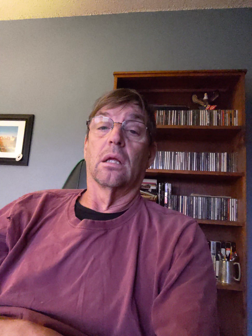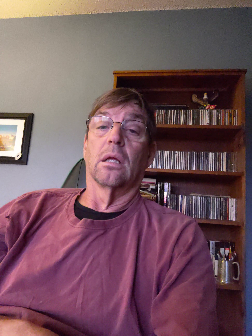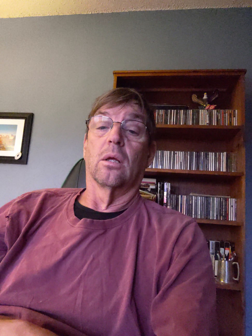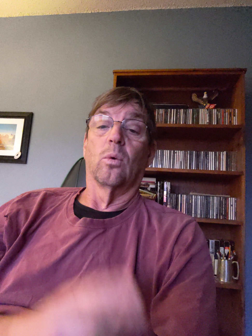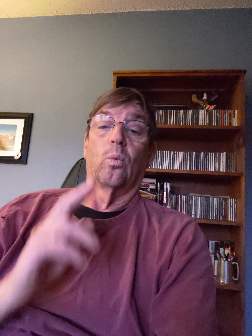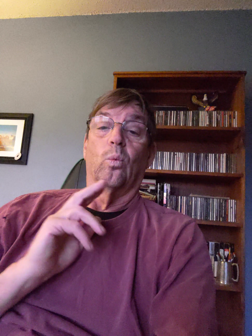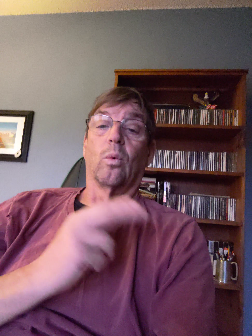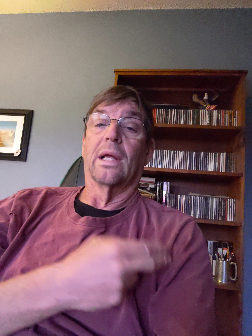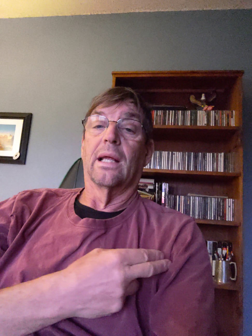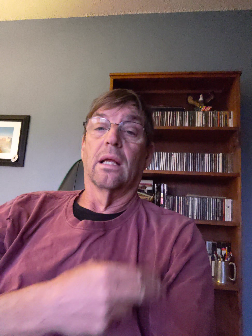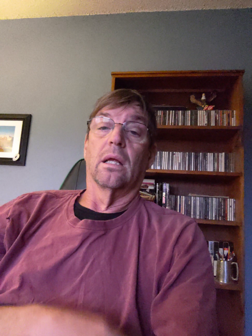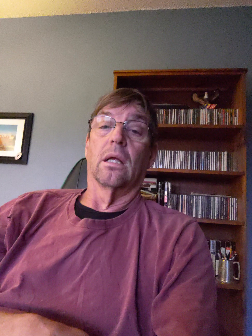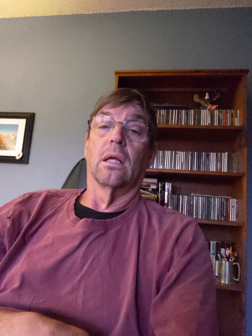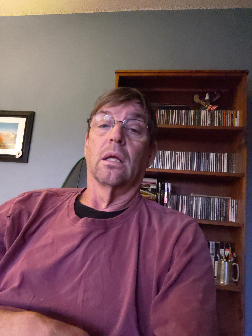we